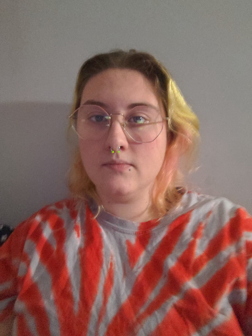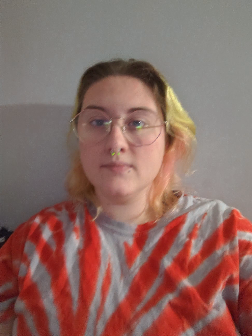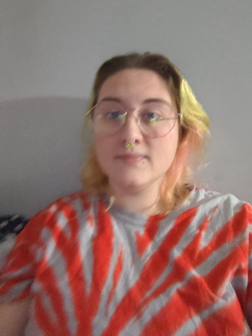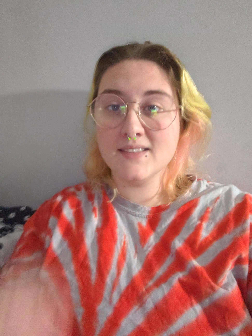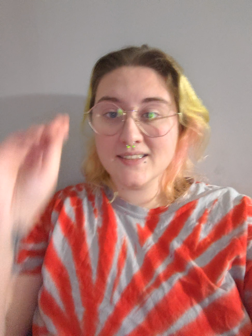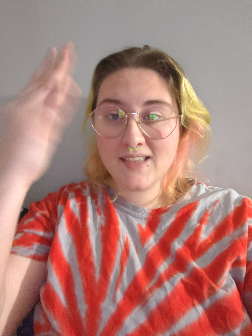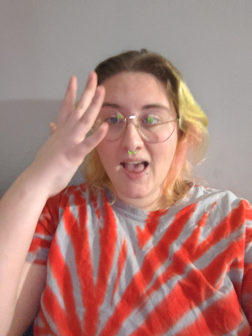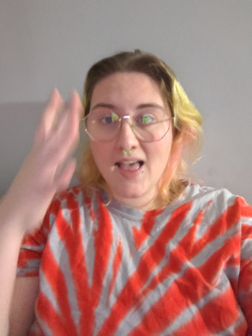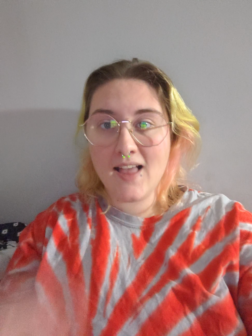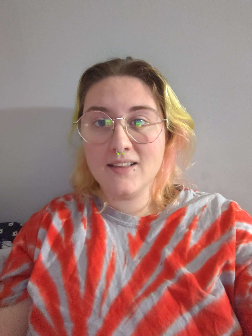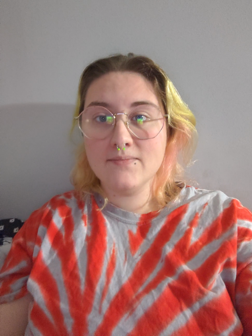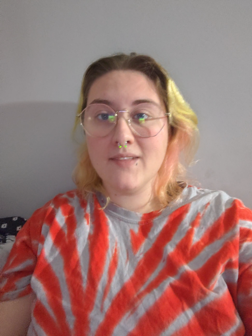sun